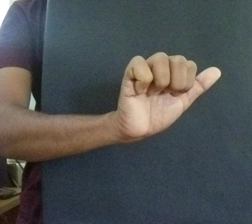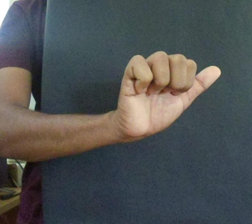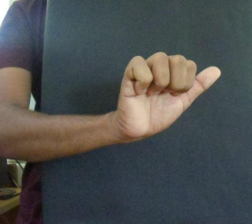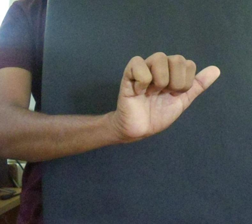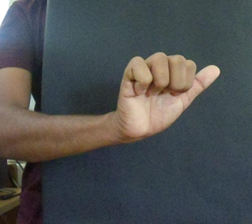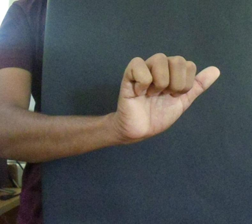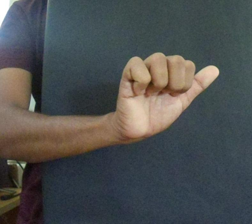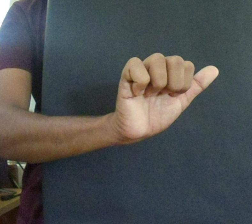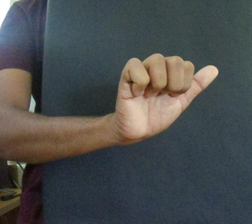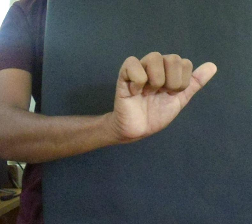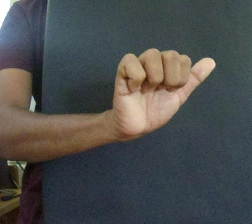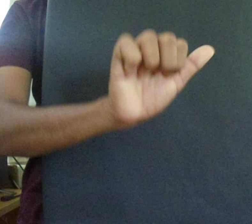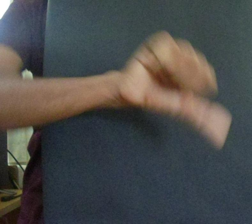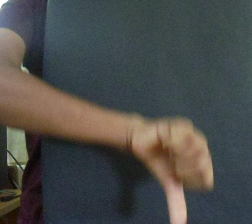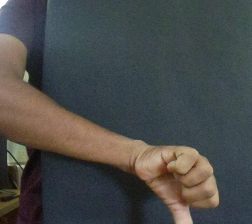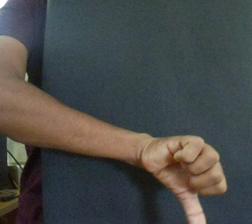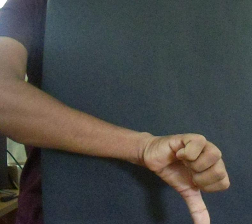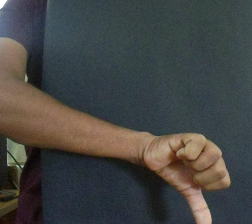lose